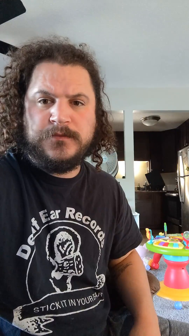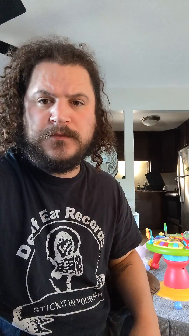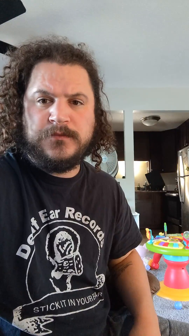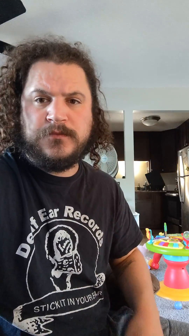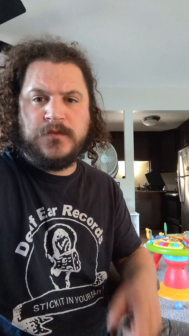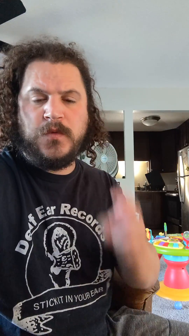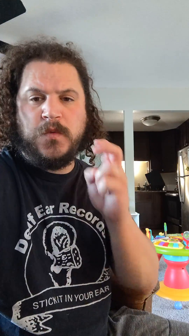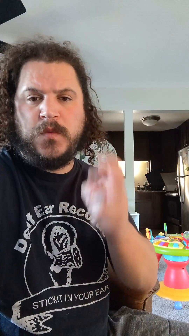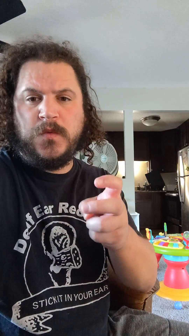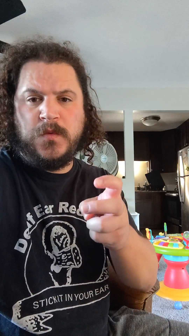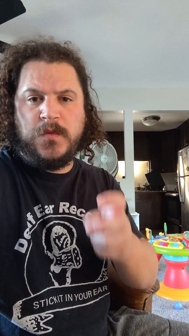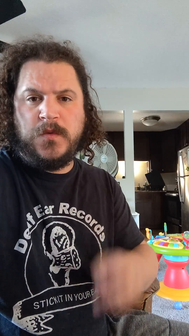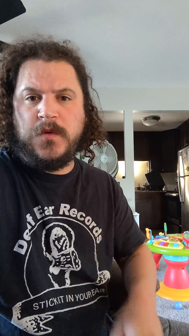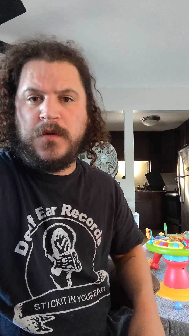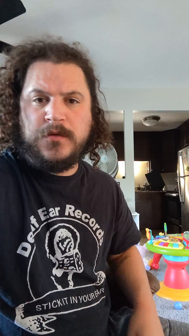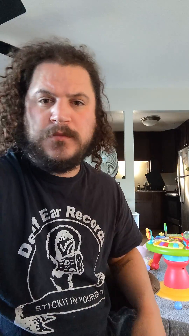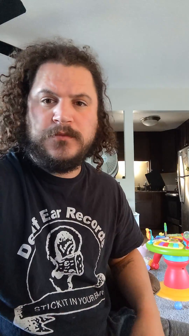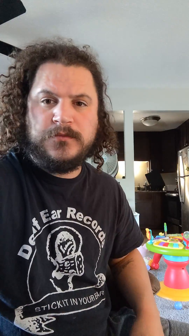hard